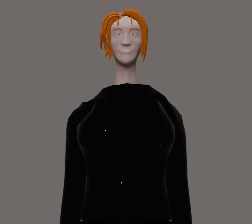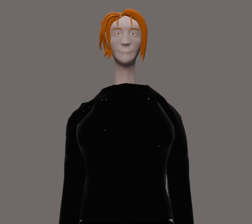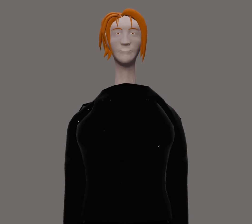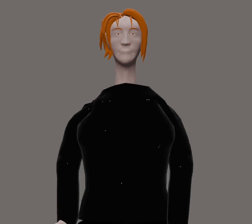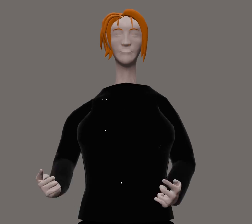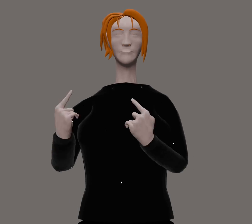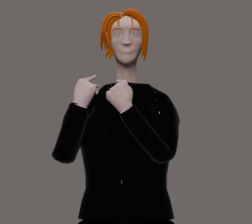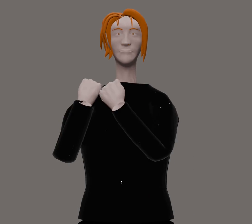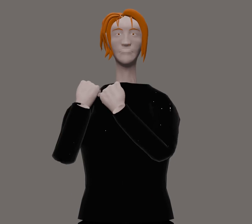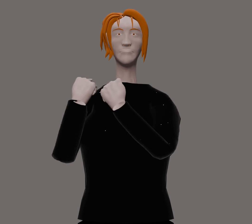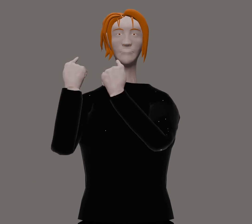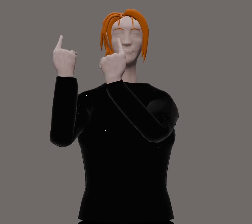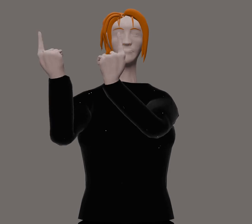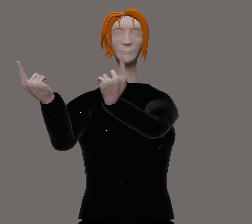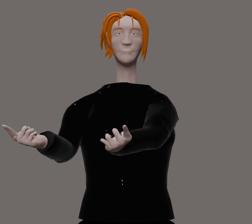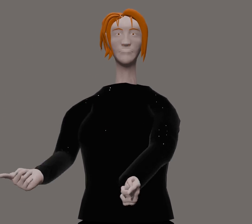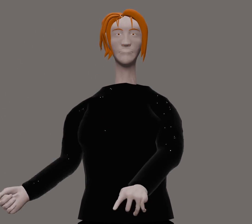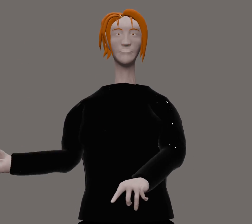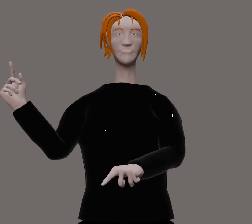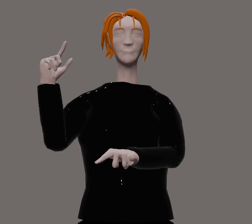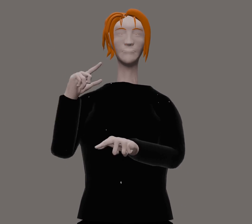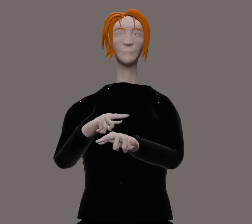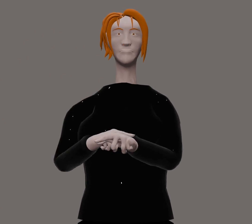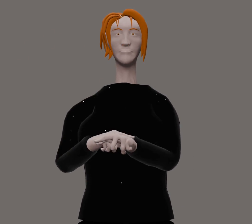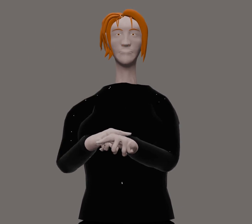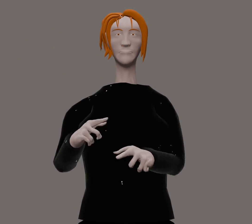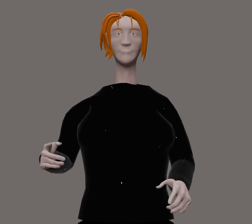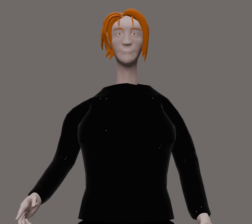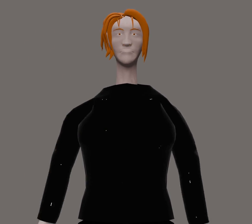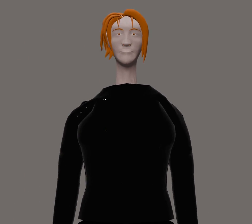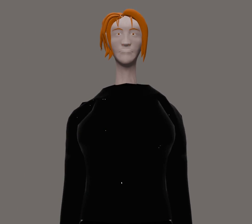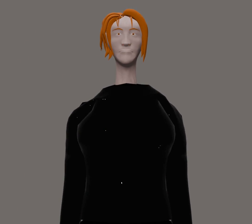Been A while